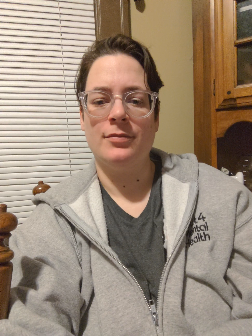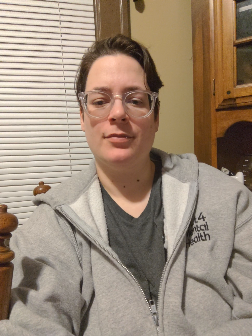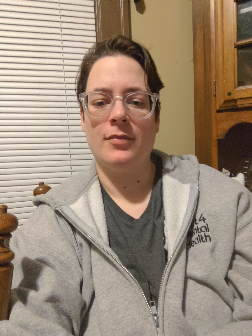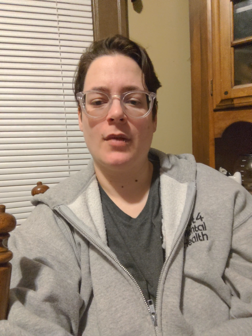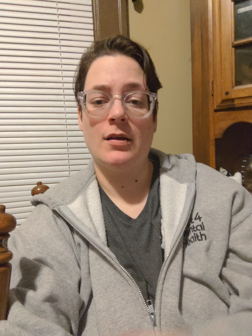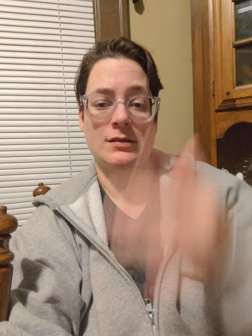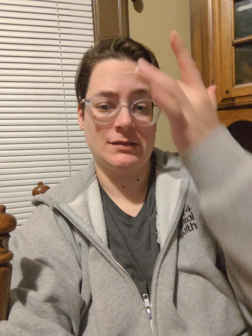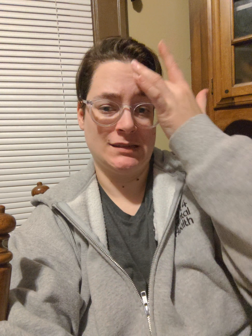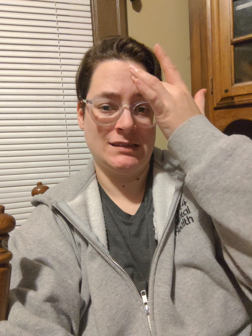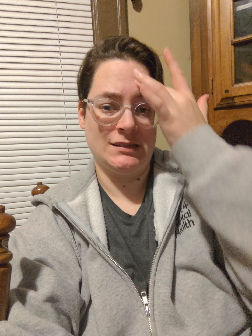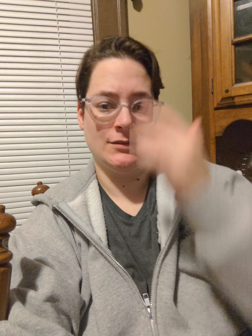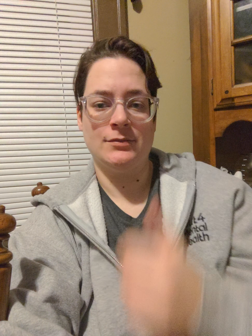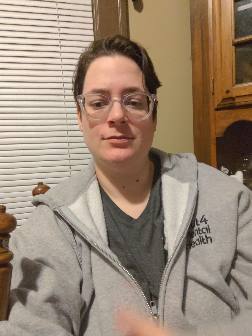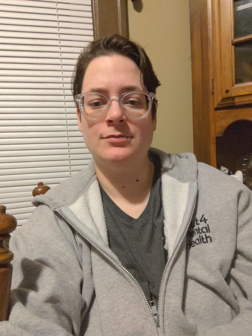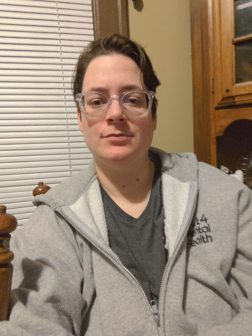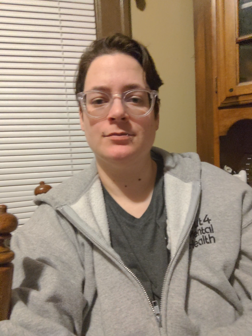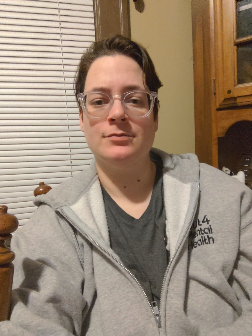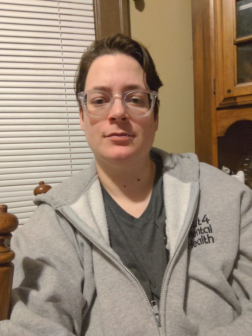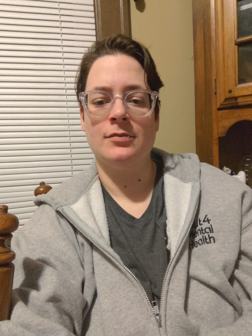sick